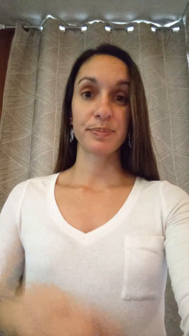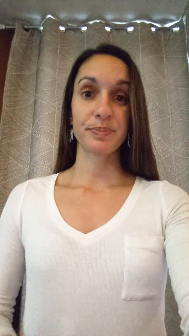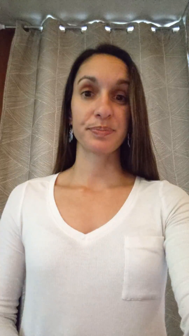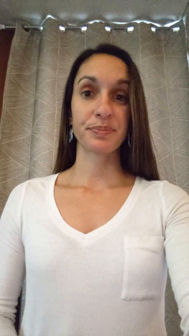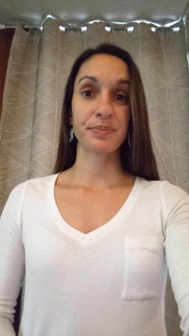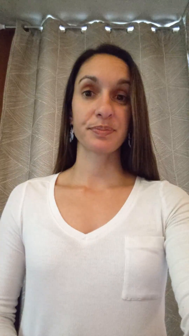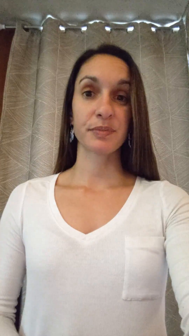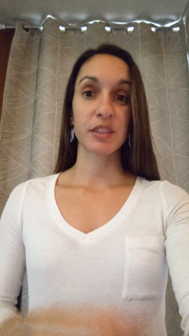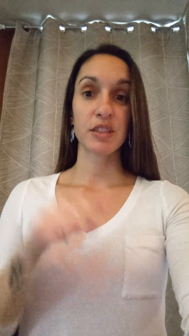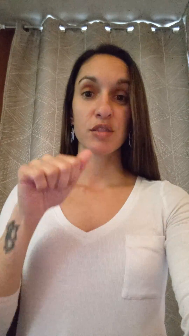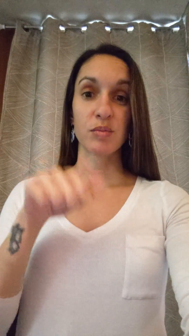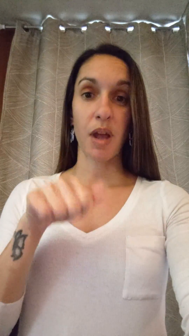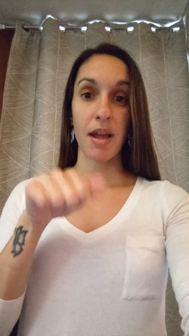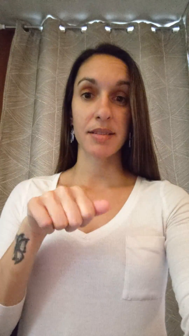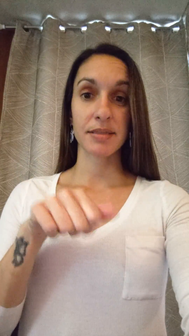rock